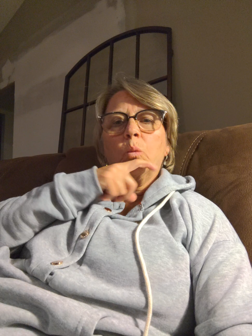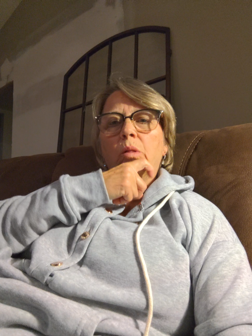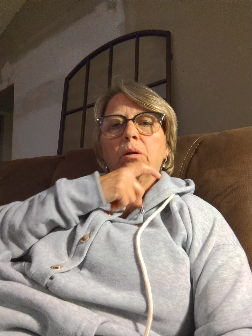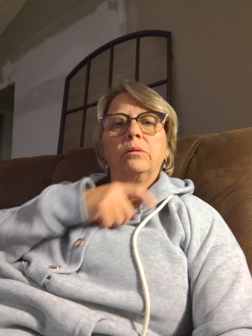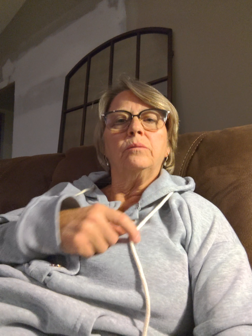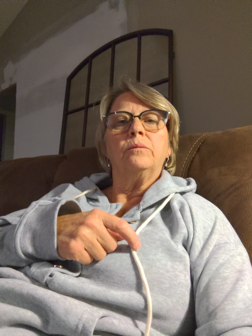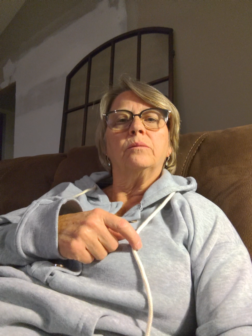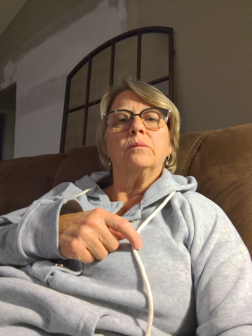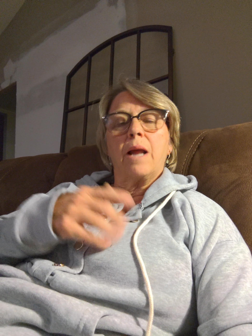cereal